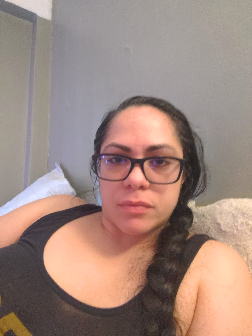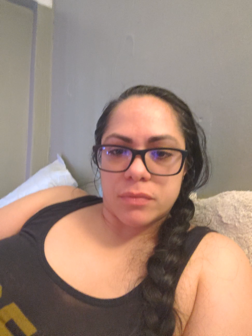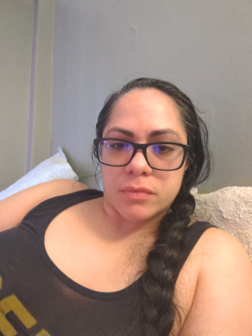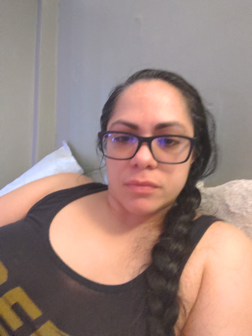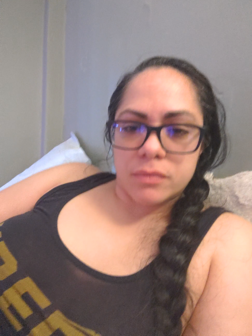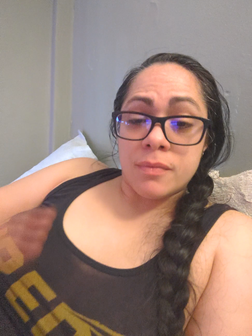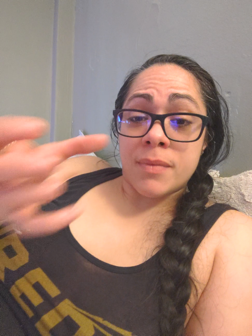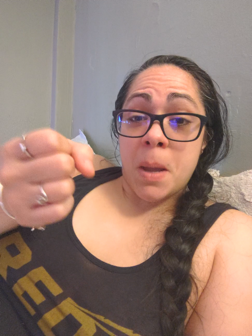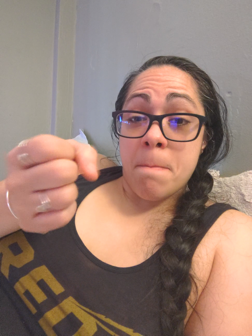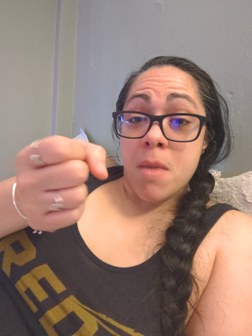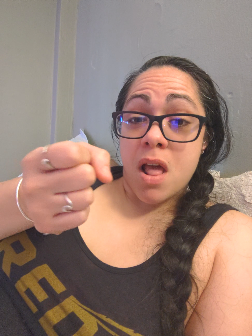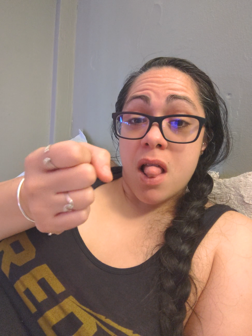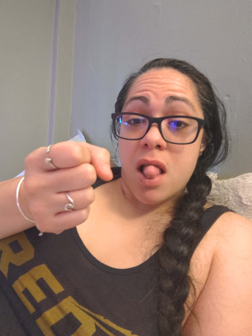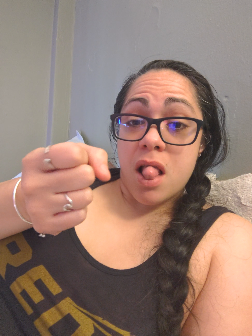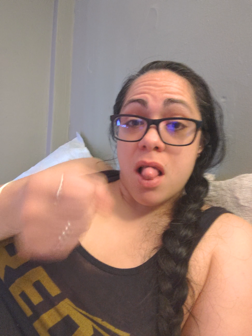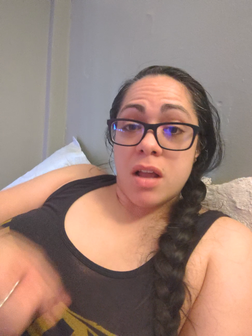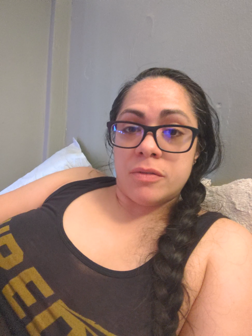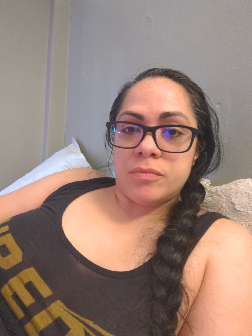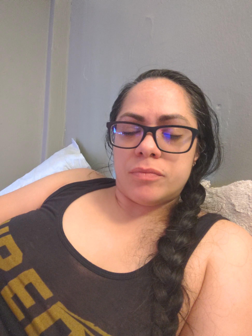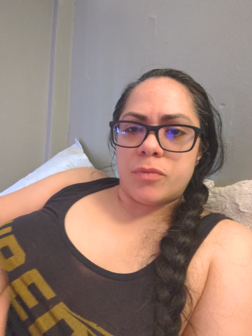milk